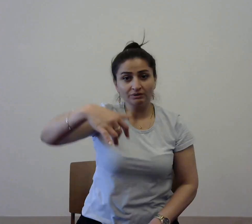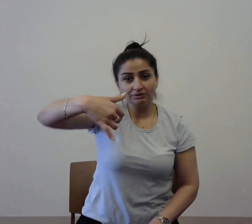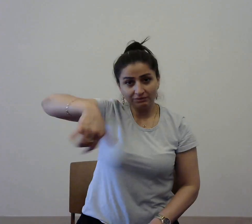çanta